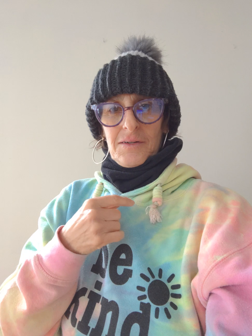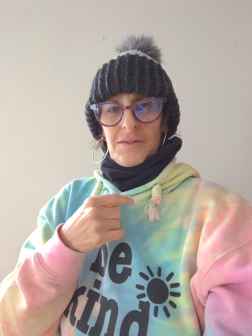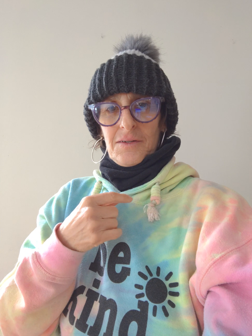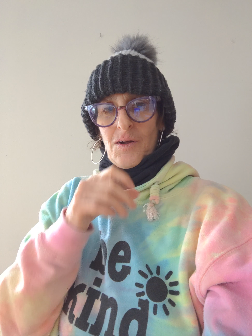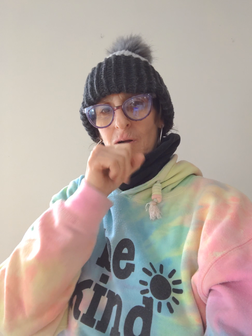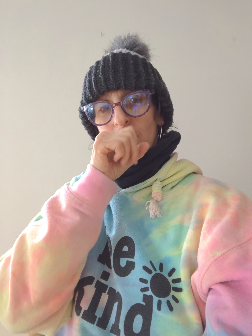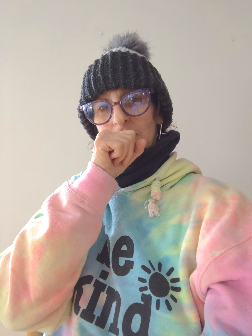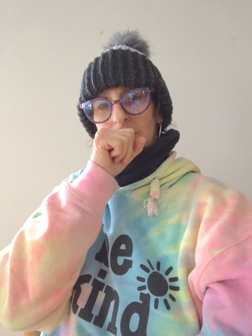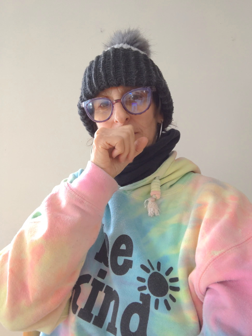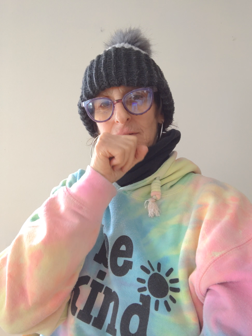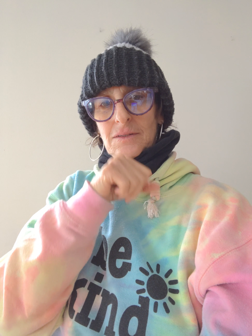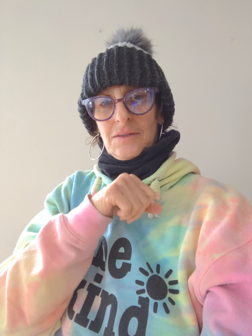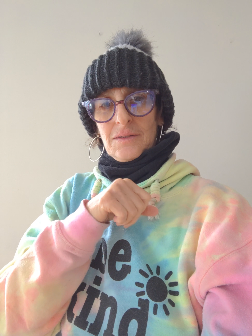orange